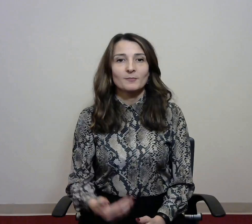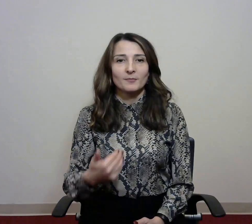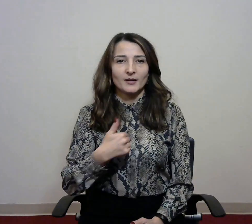mən